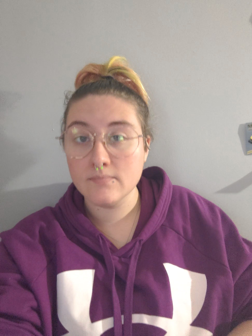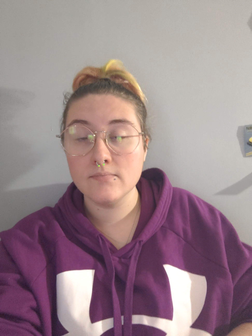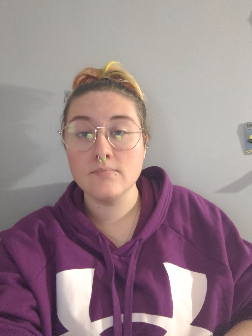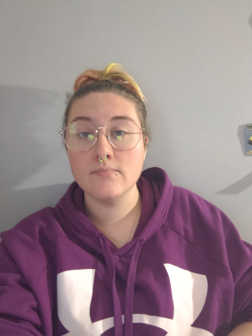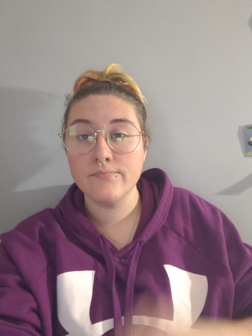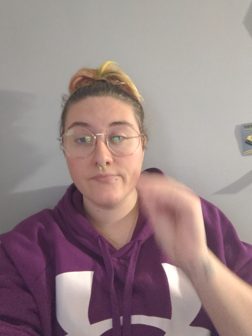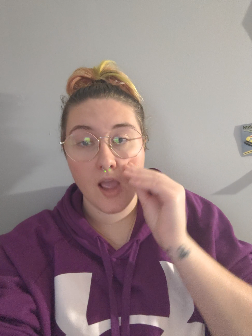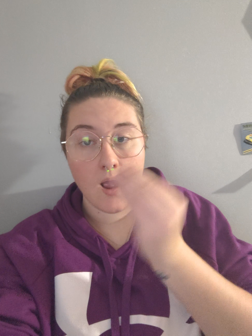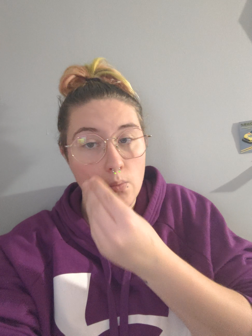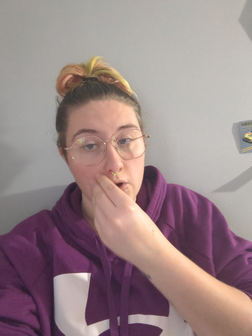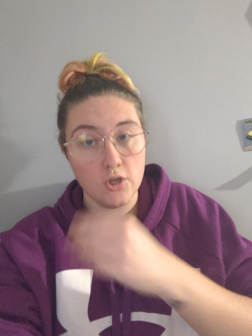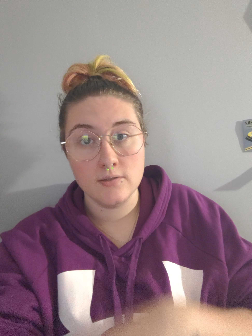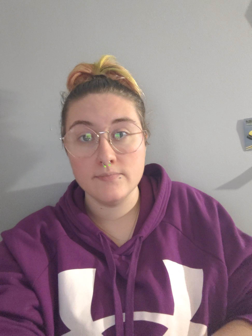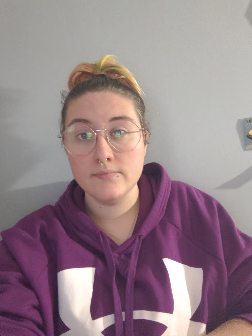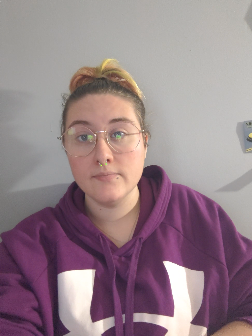flower